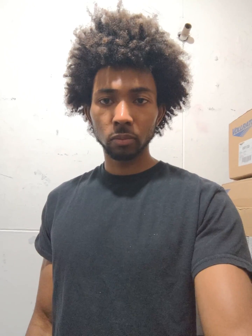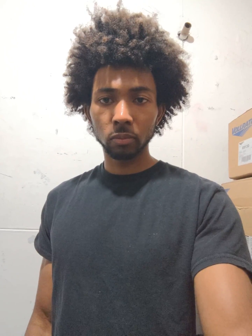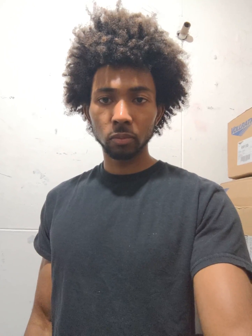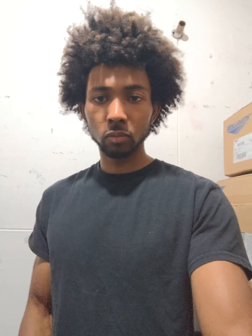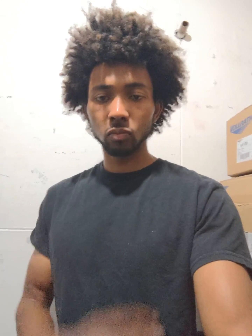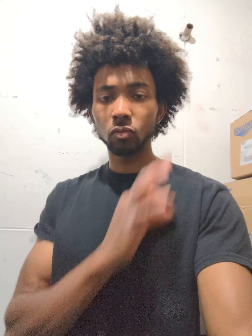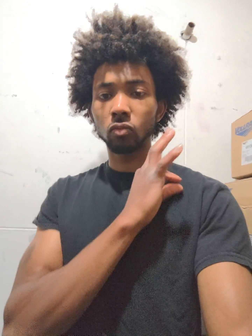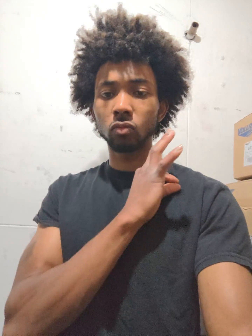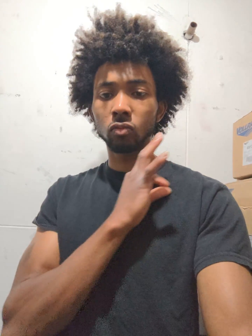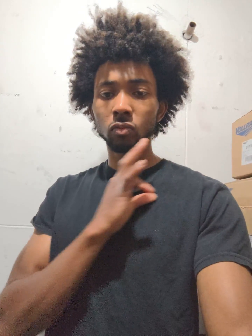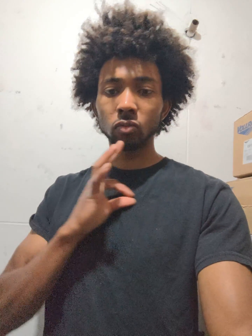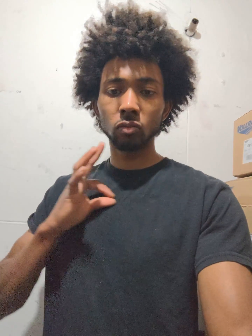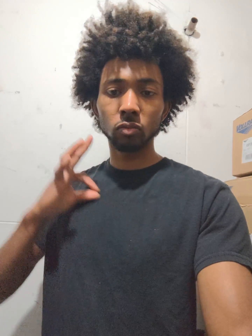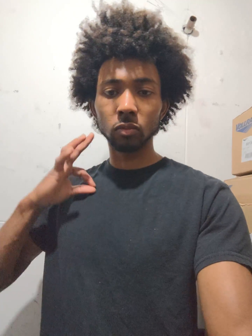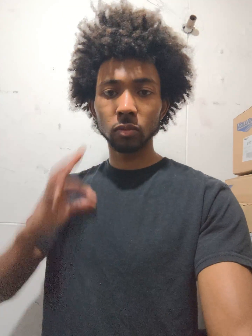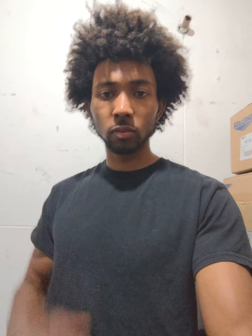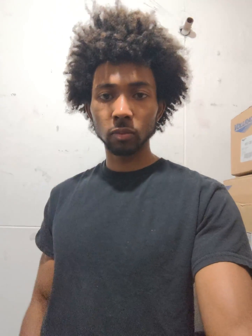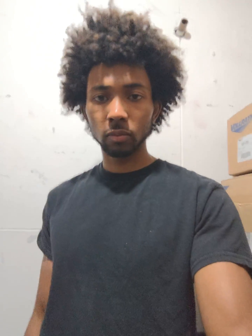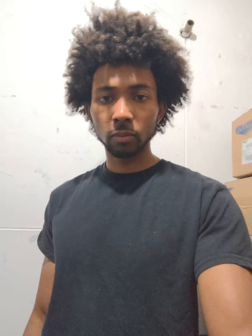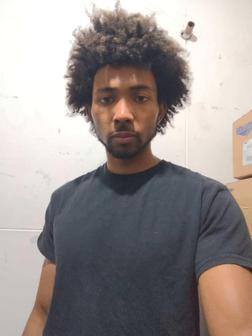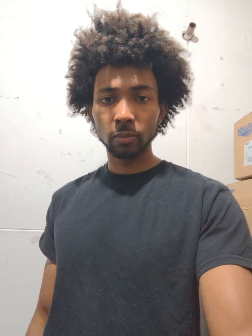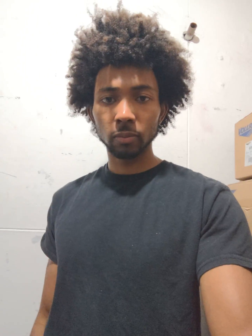beads